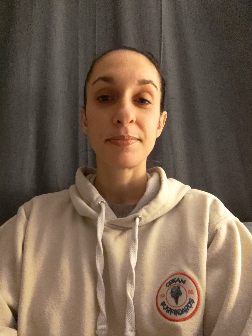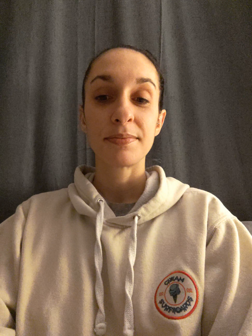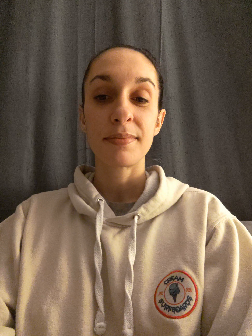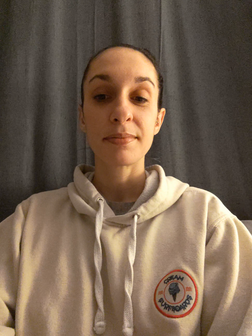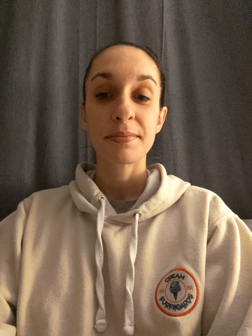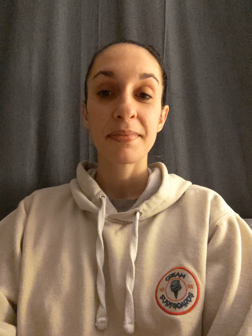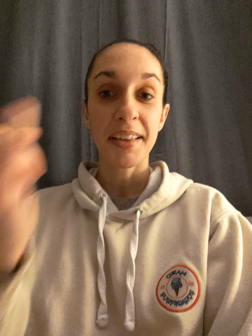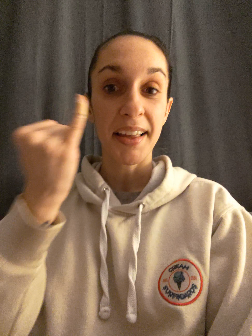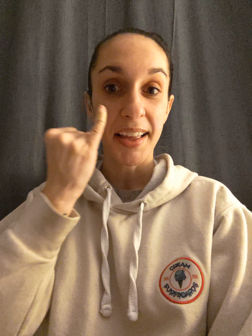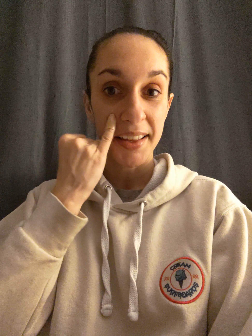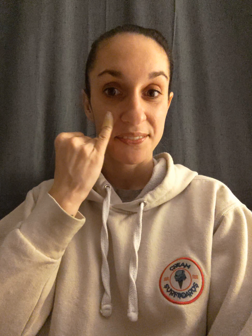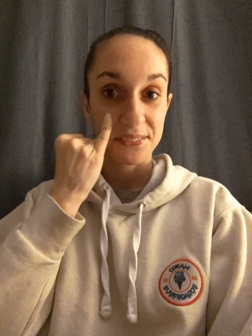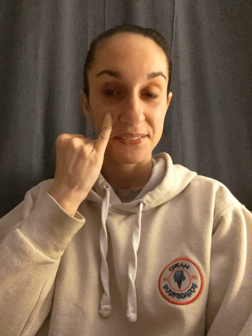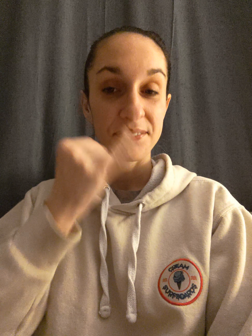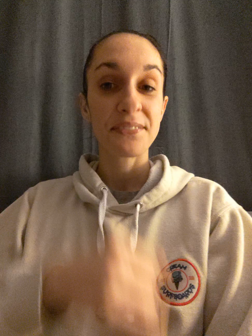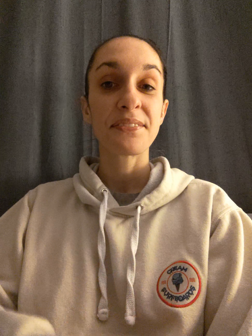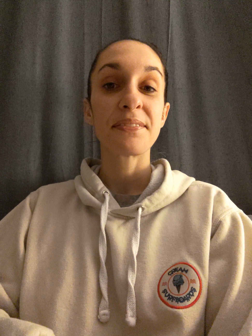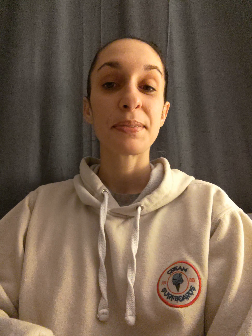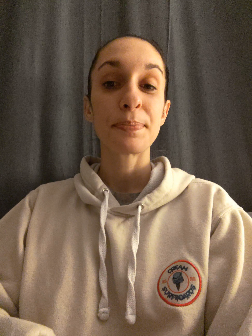if